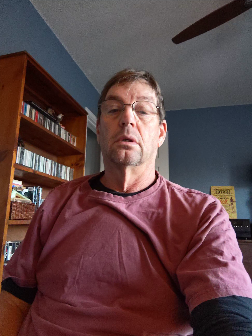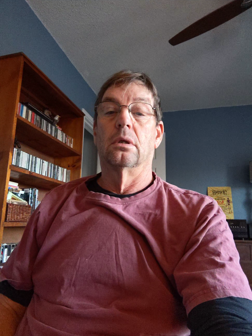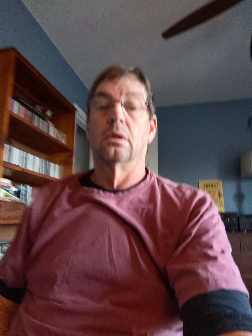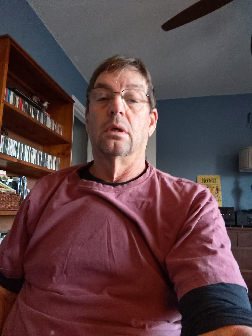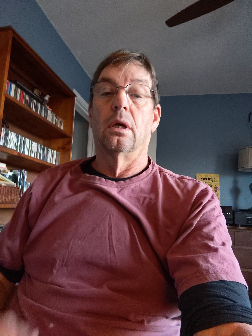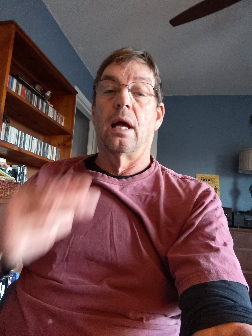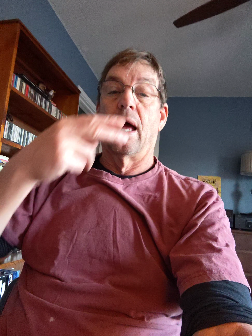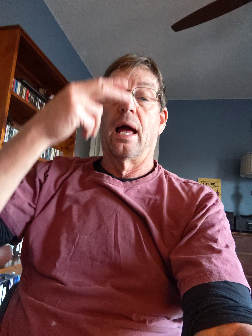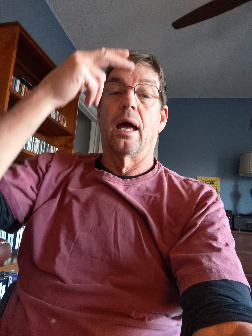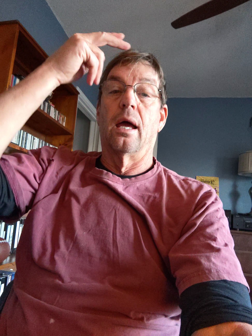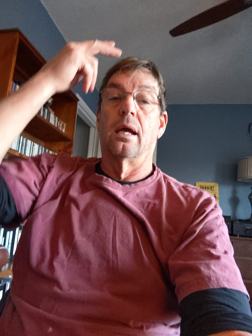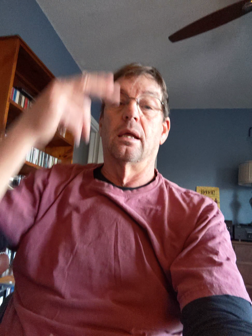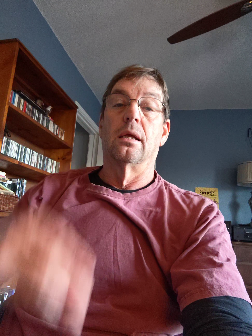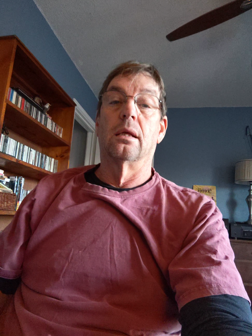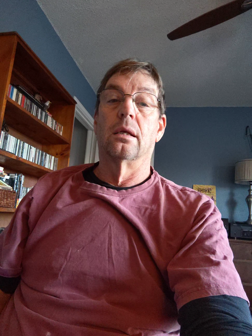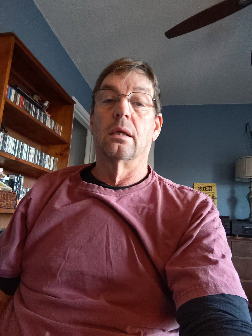high